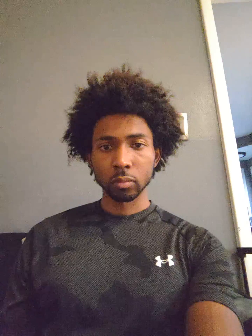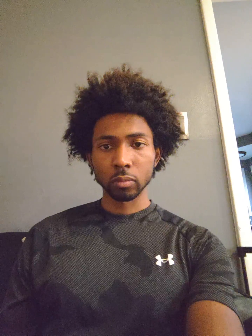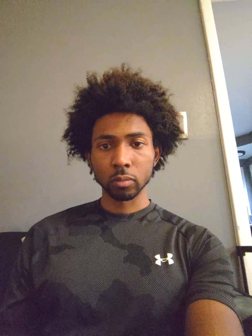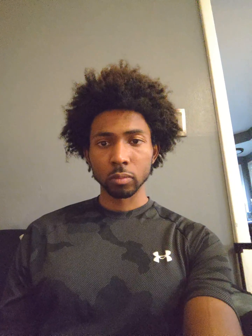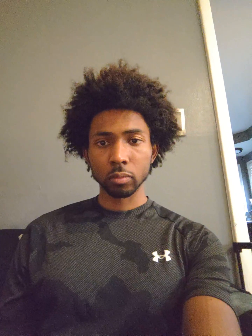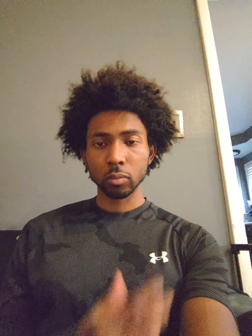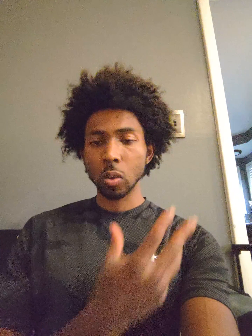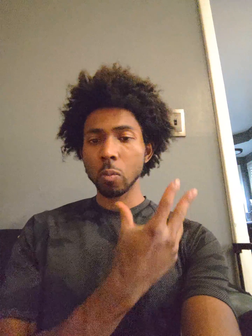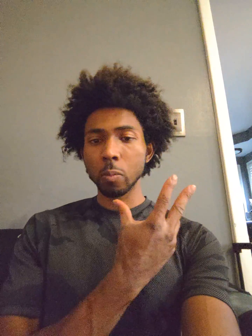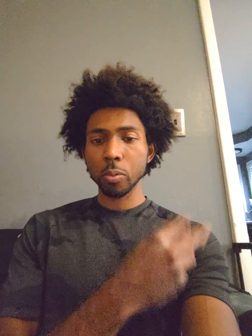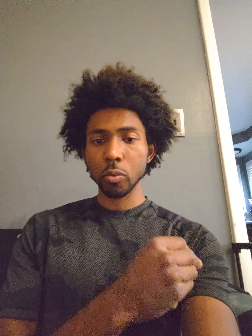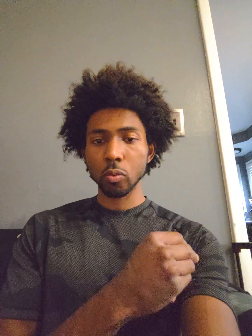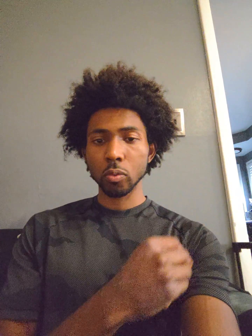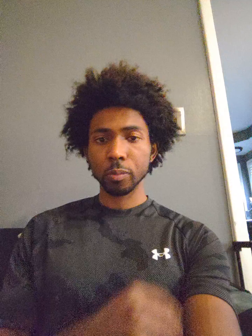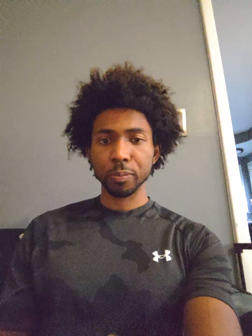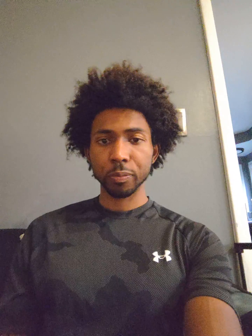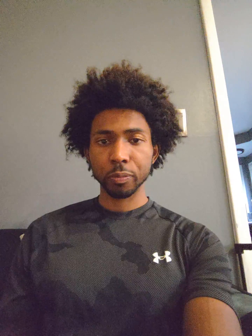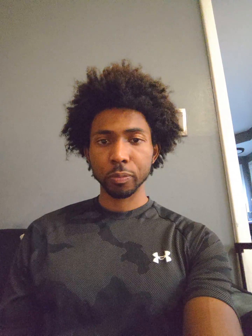poor